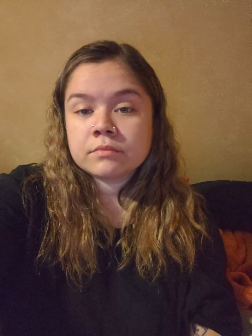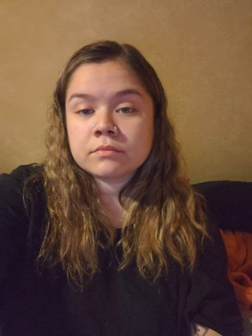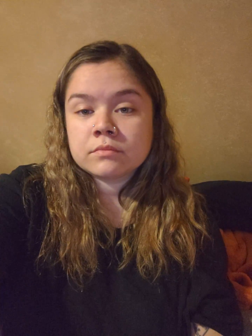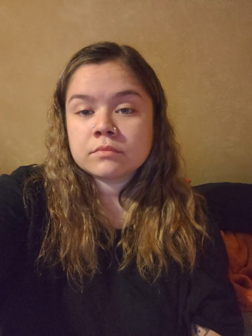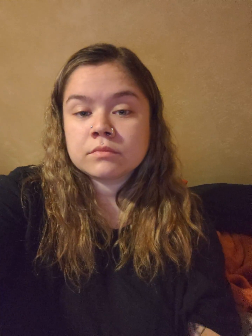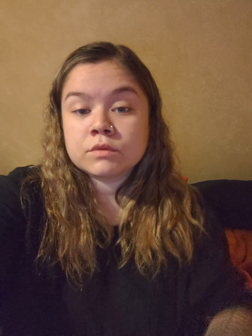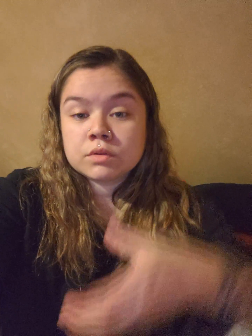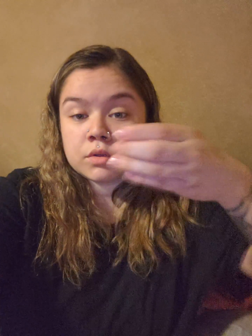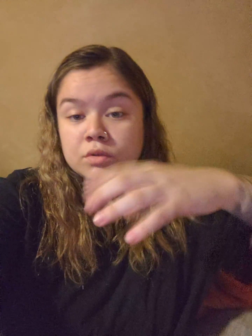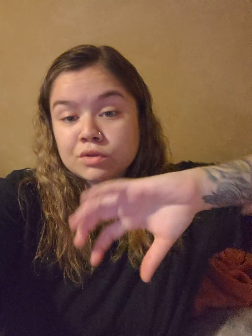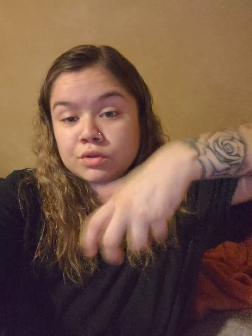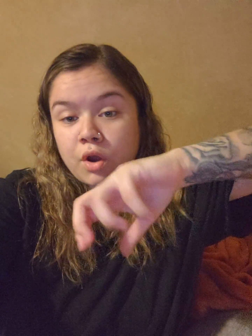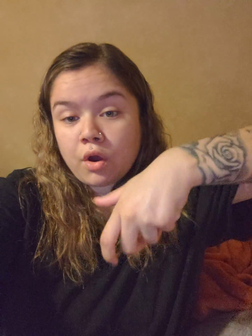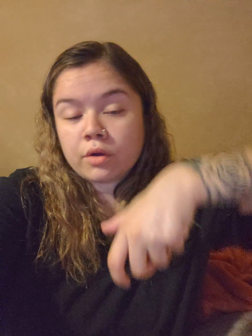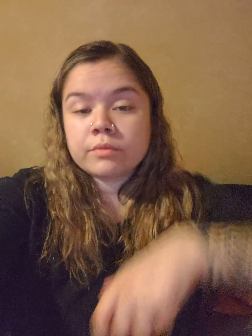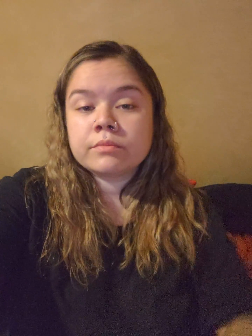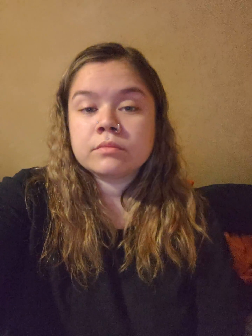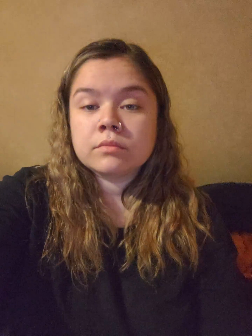jar